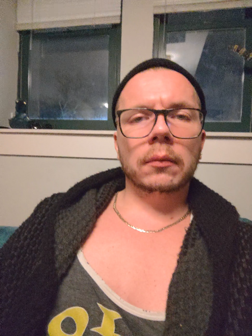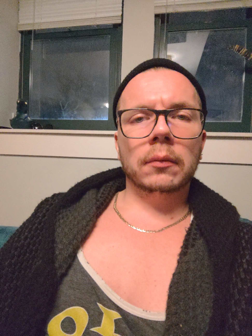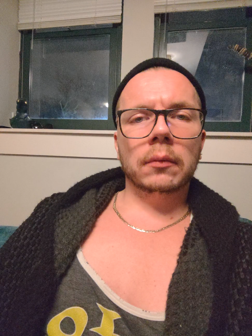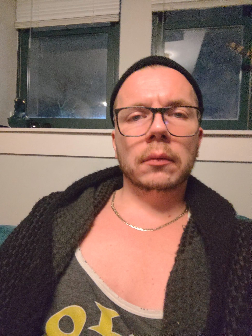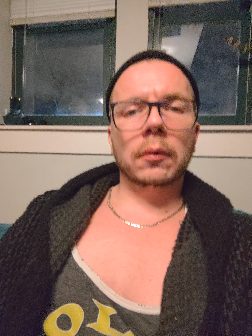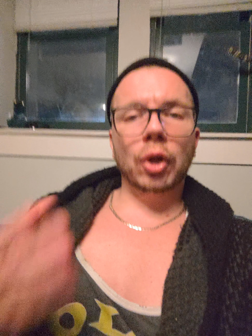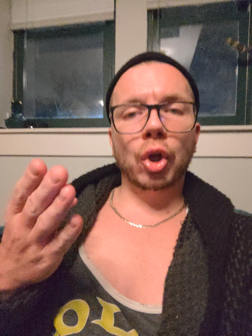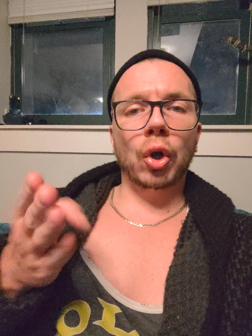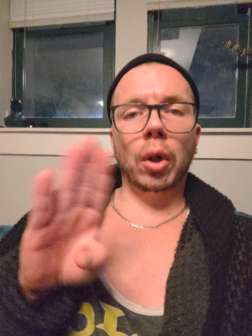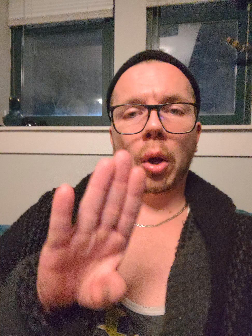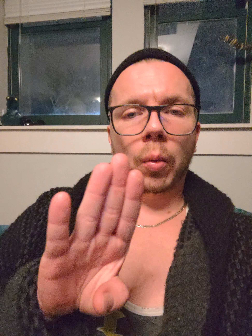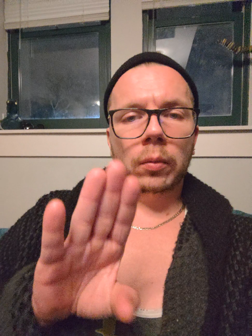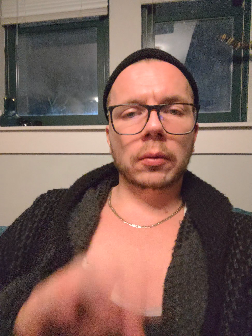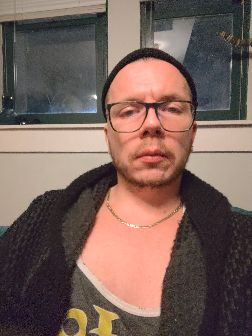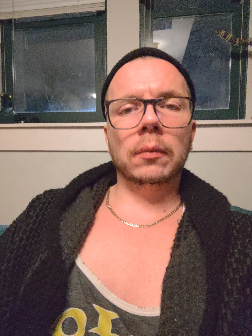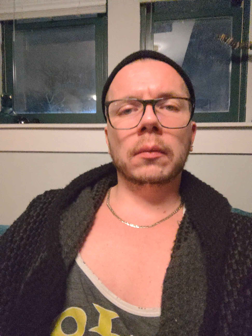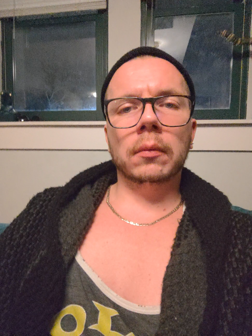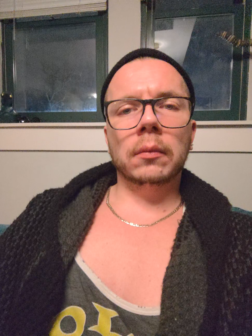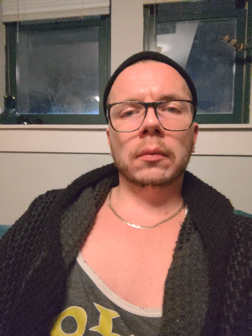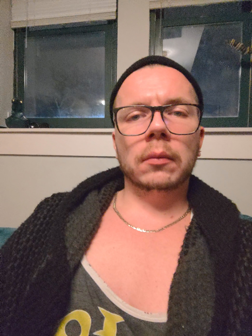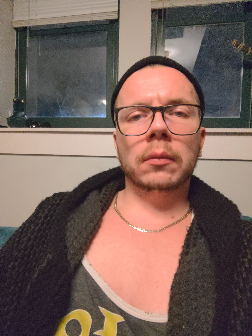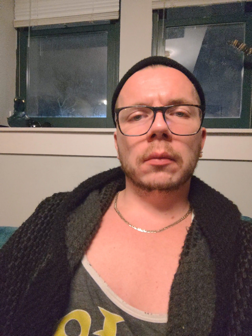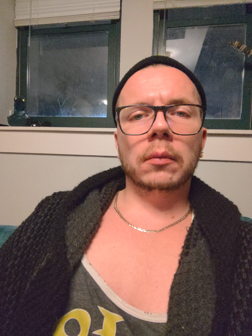close